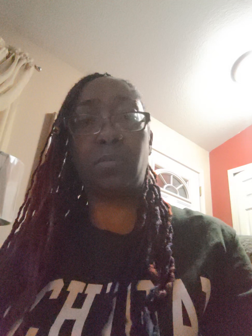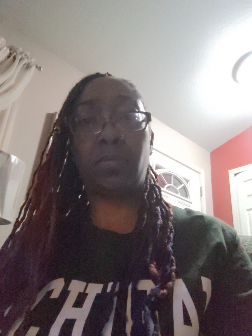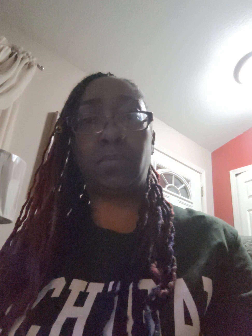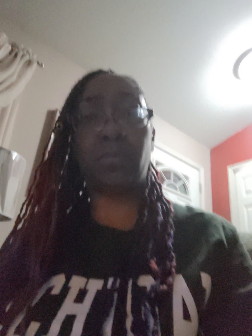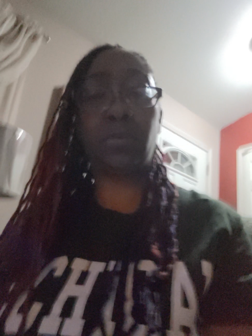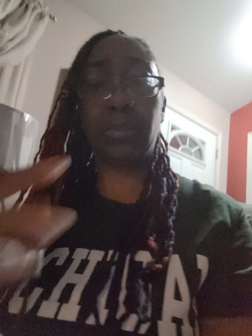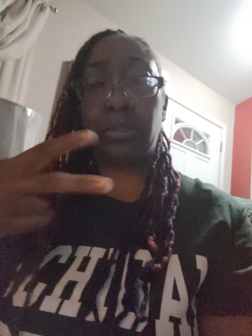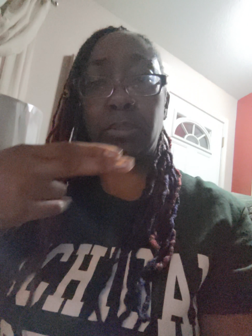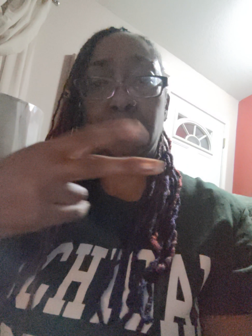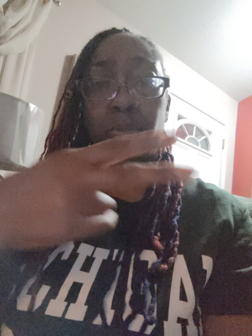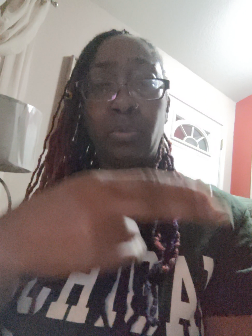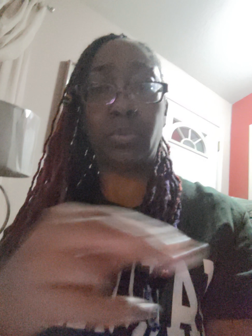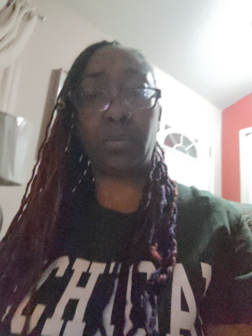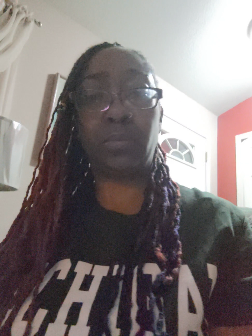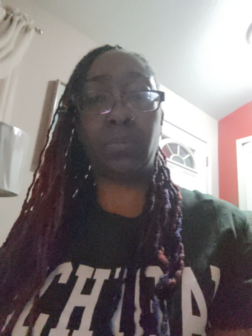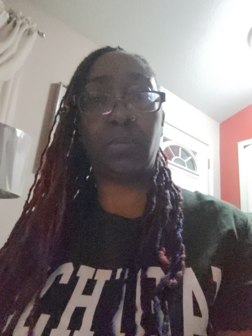scissors